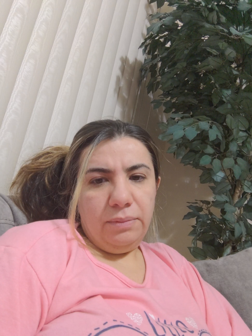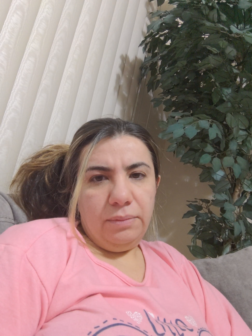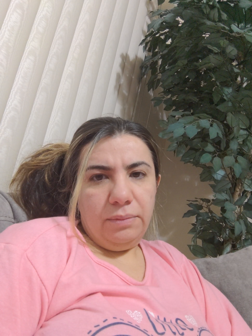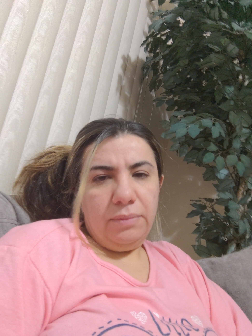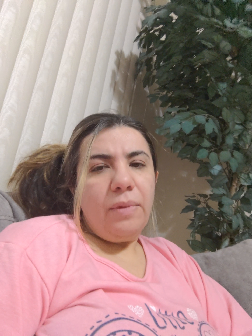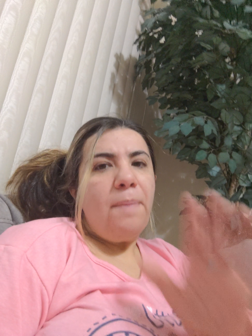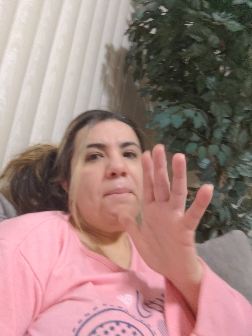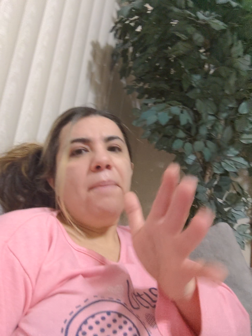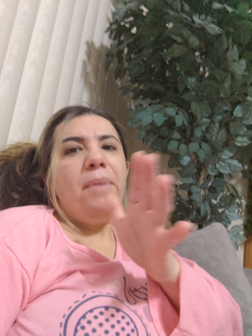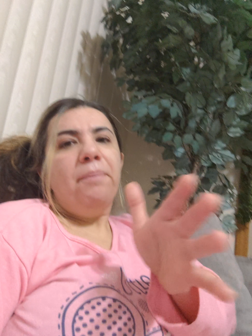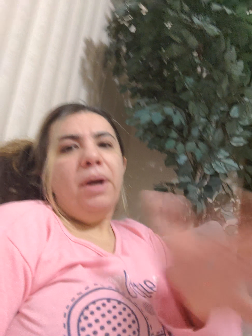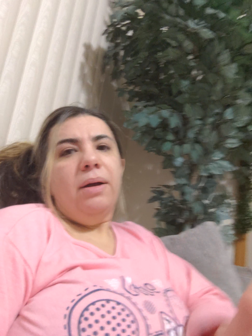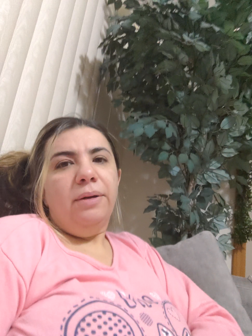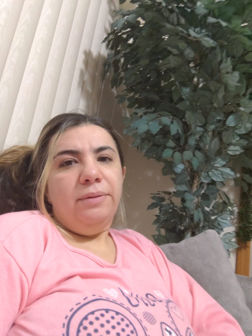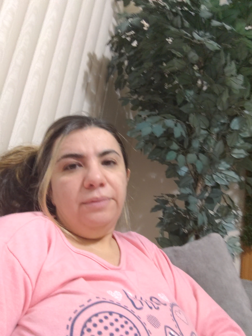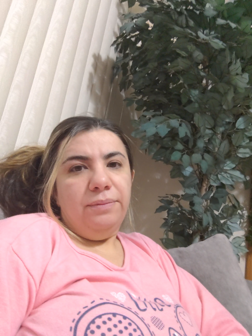grandpa